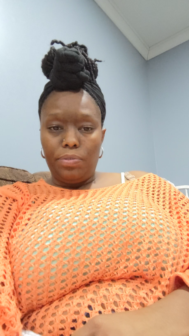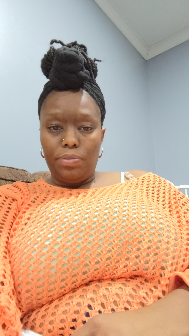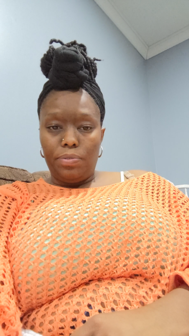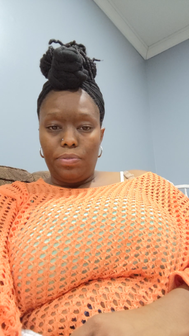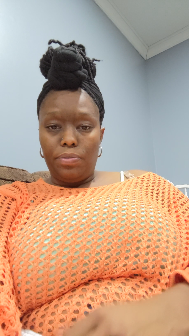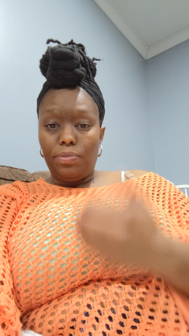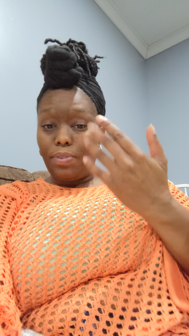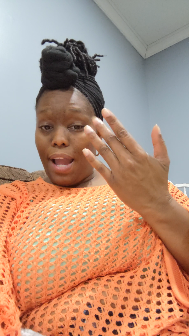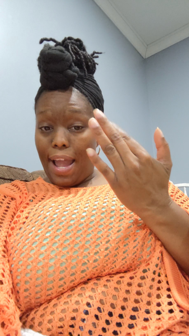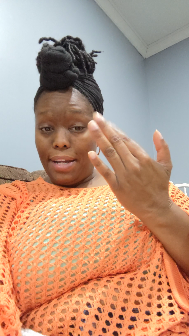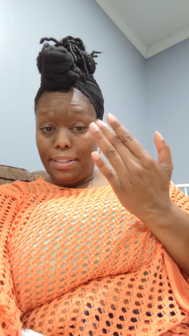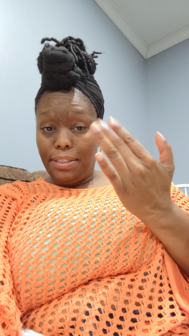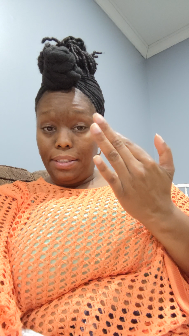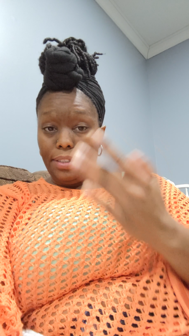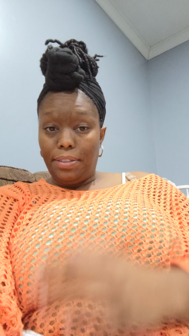hand